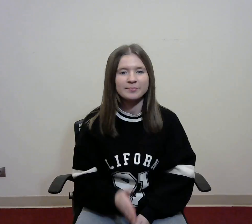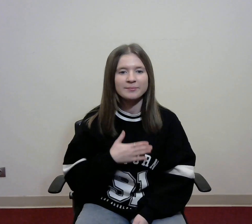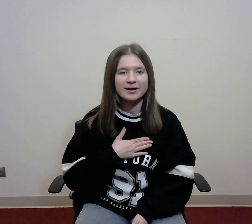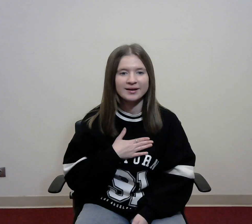mən